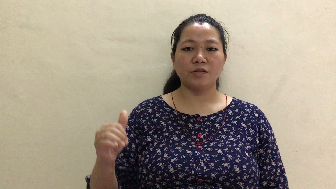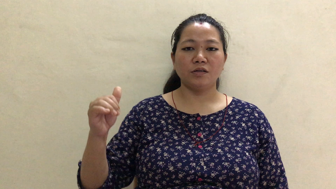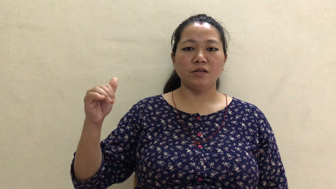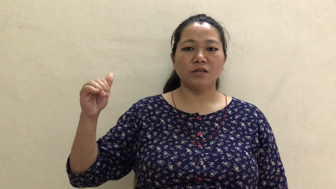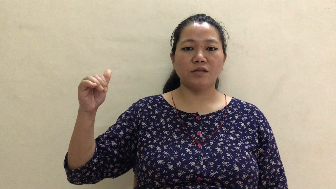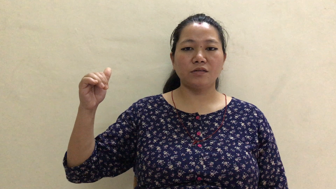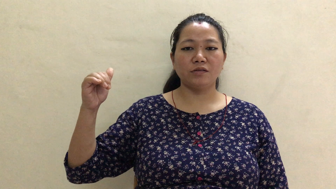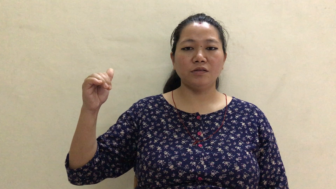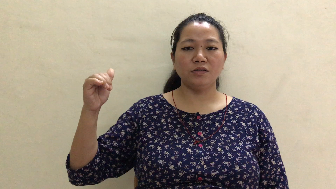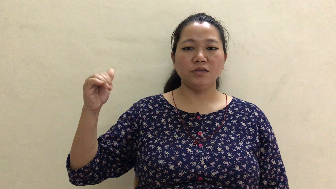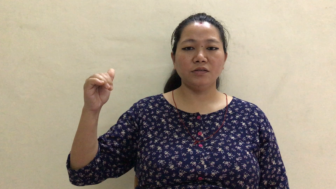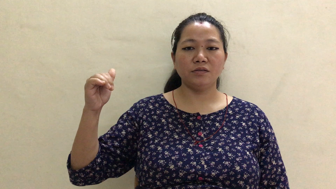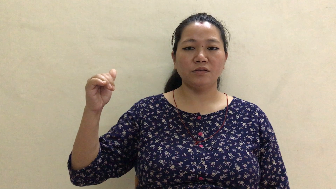त